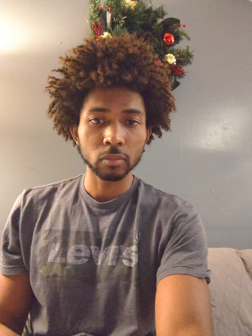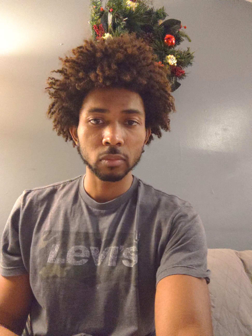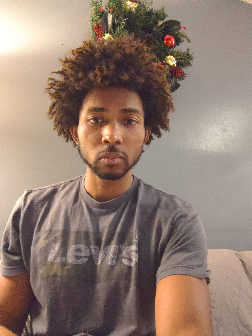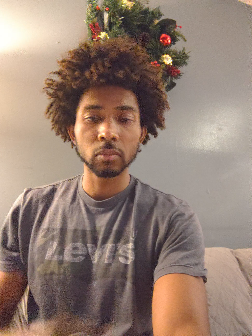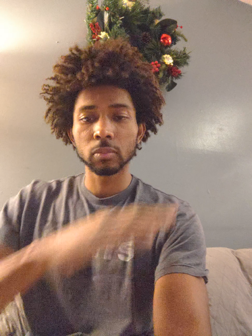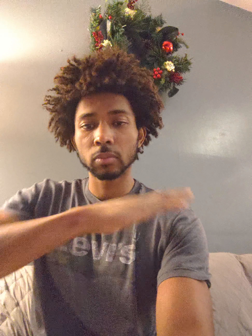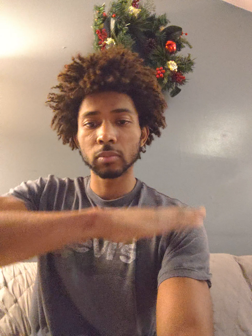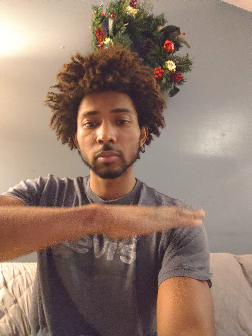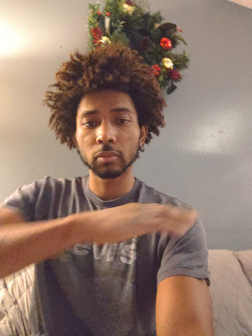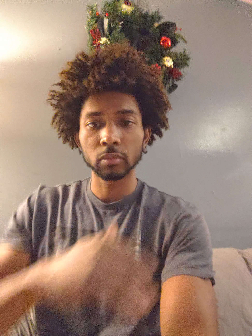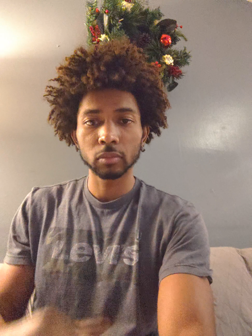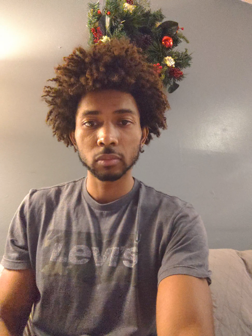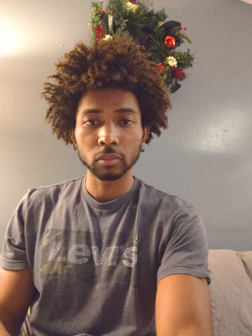table